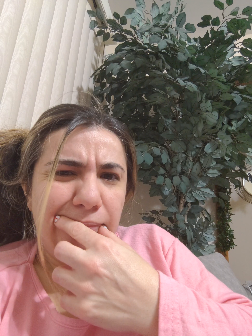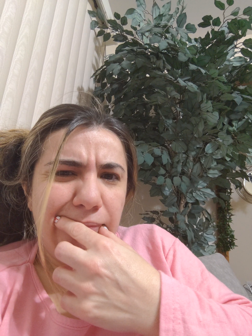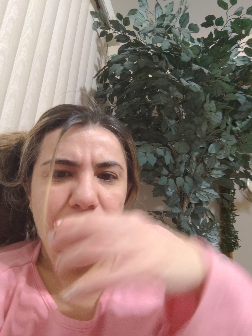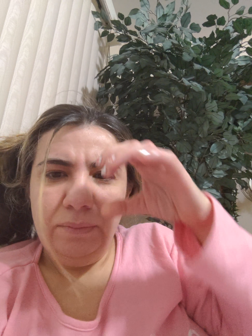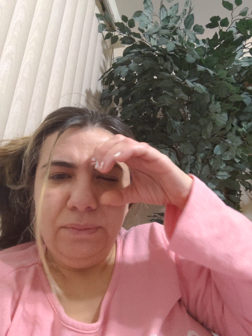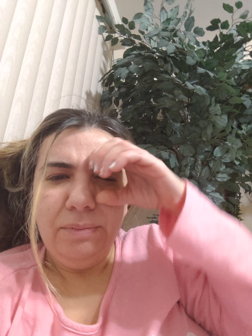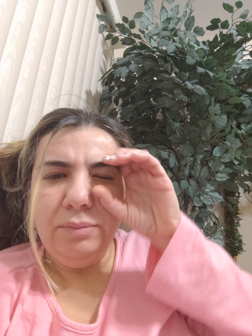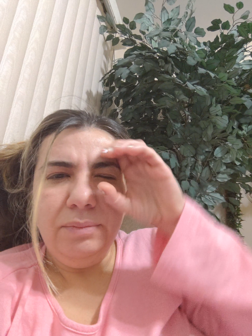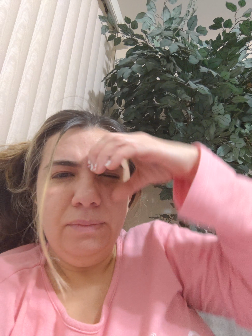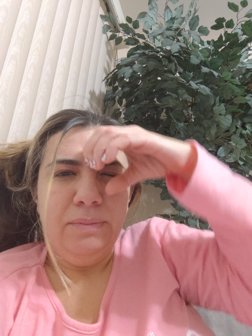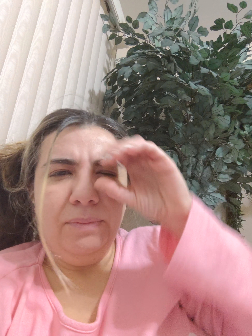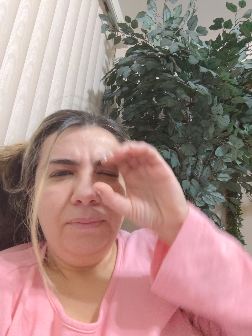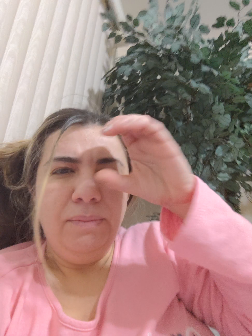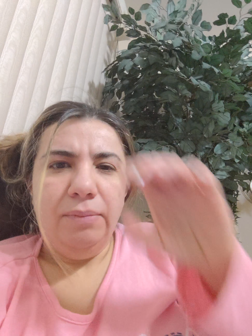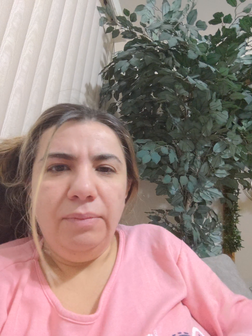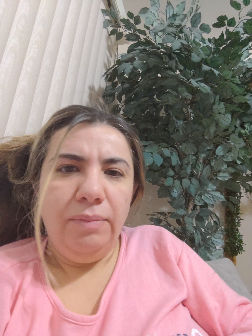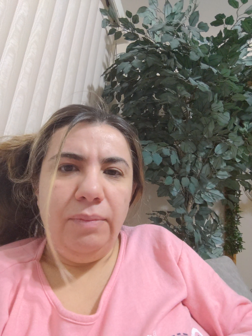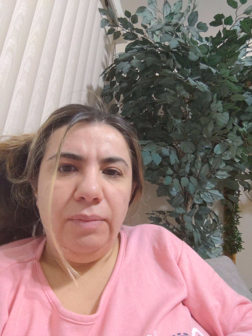owl